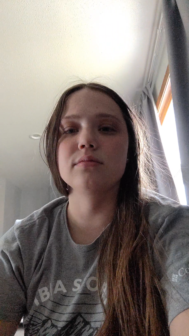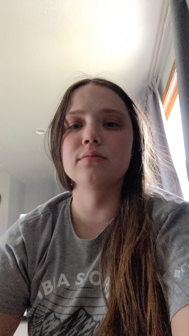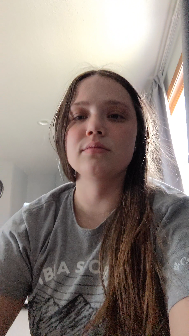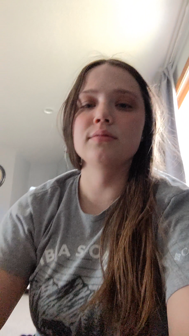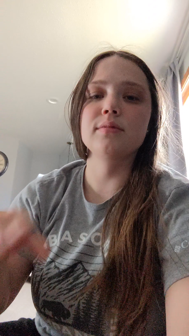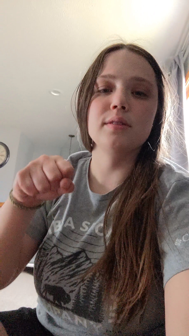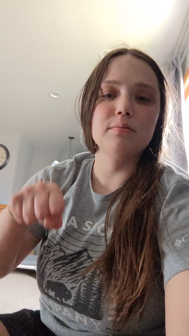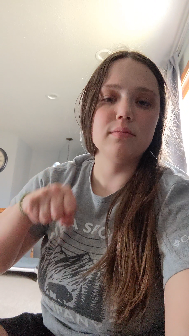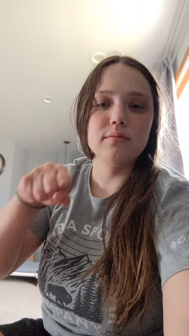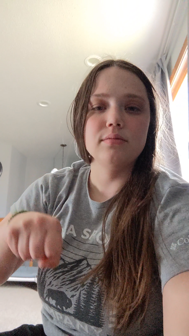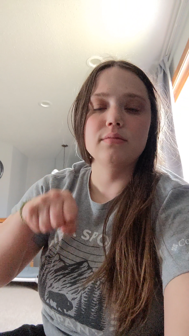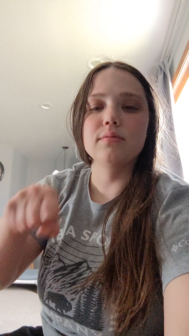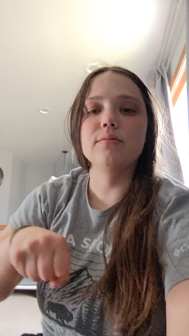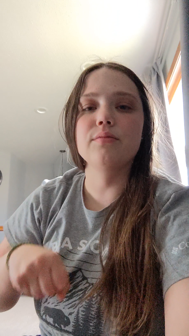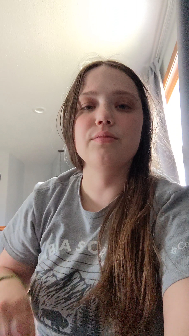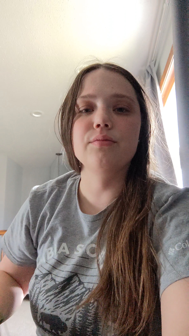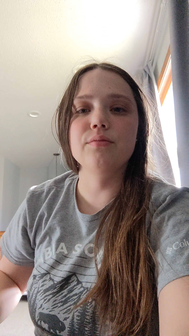bicycle